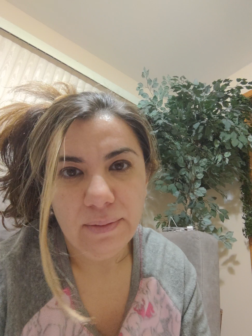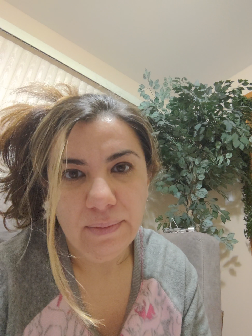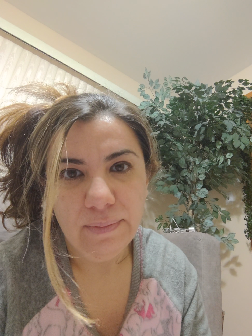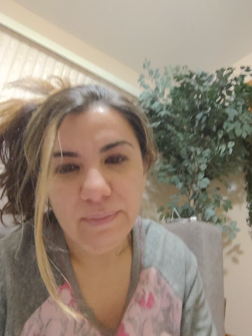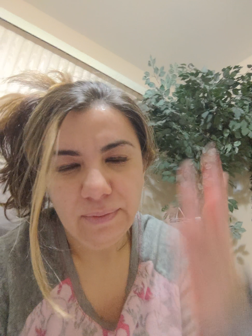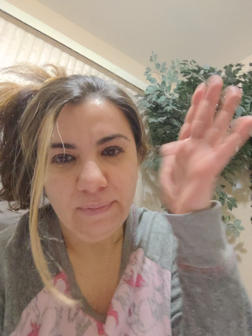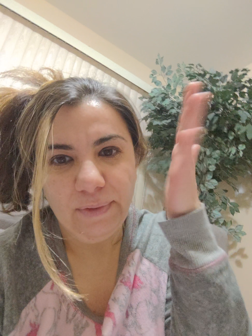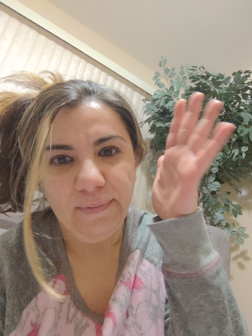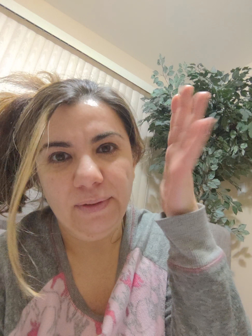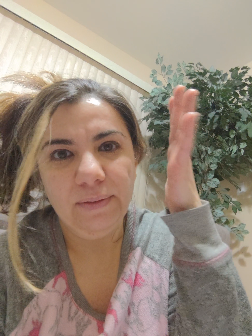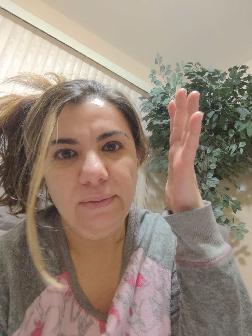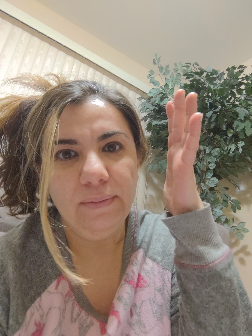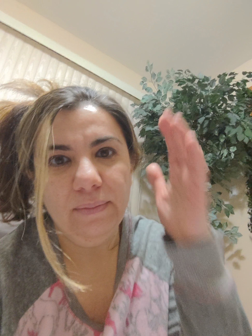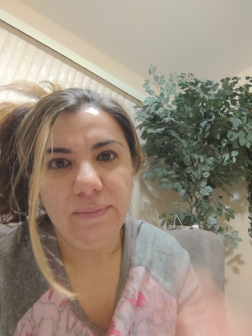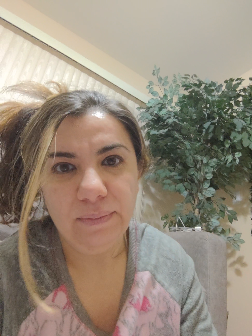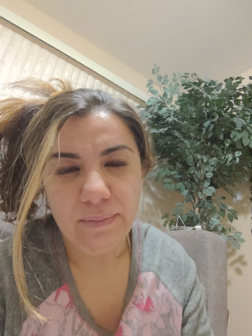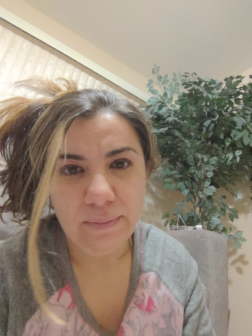flag